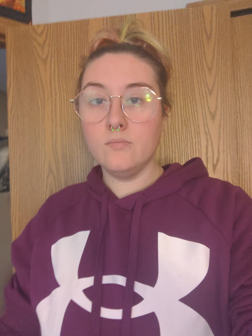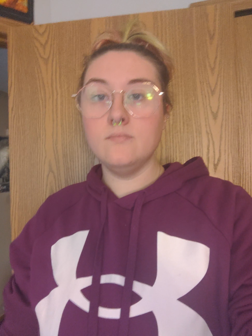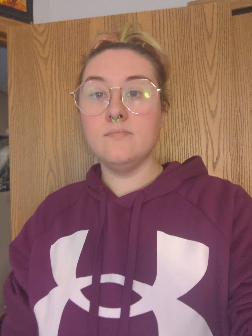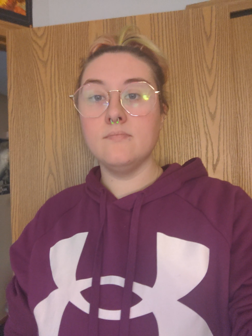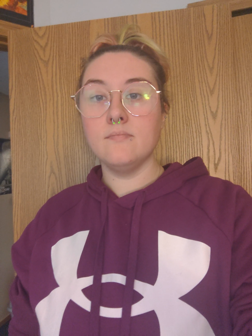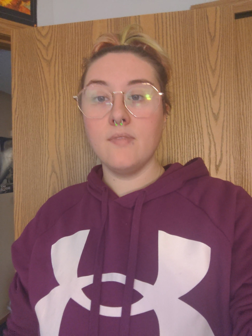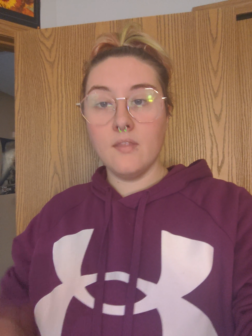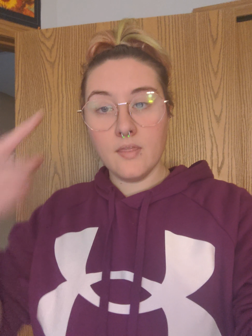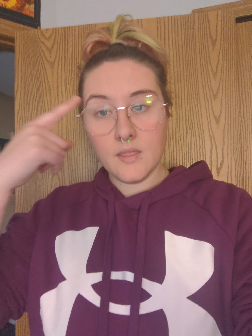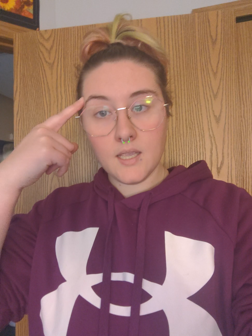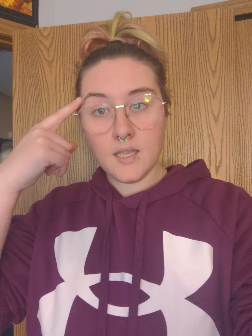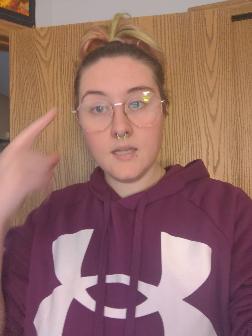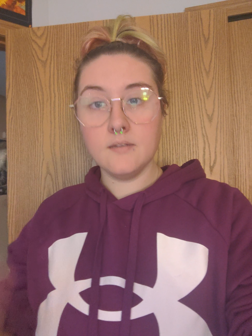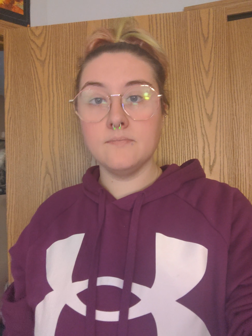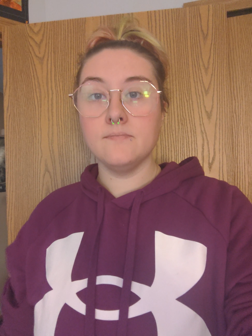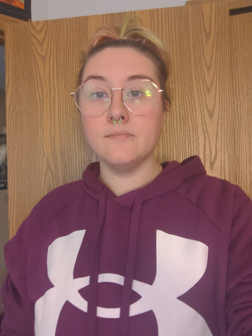think